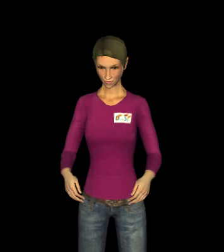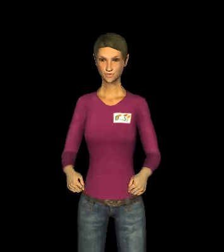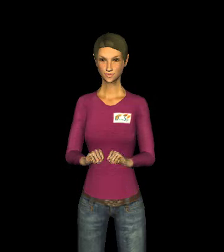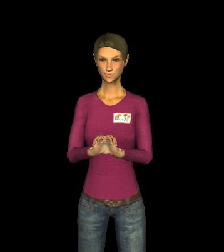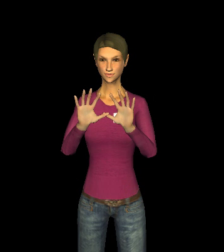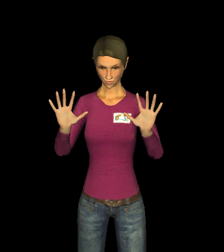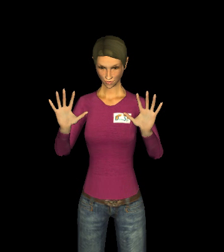واضح